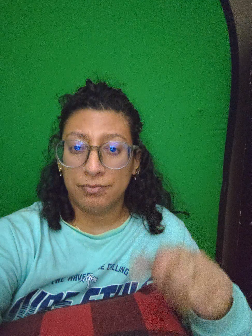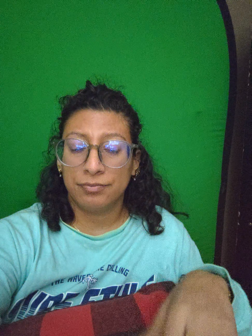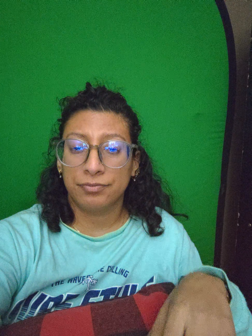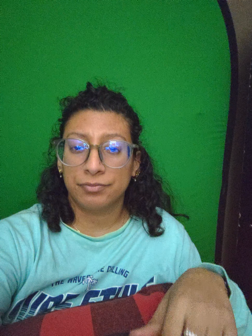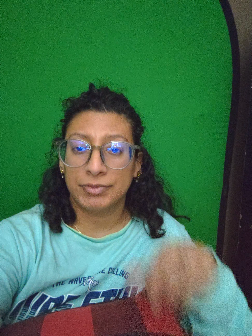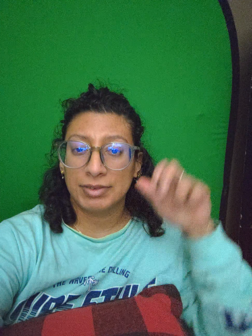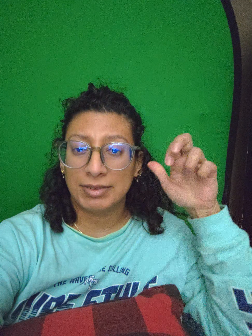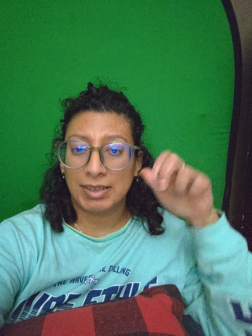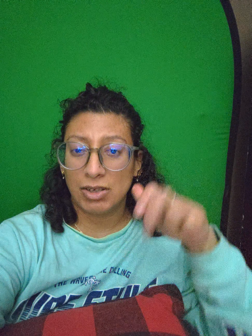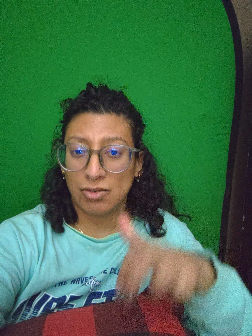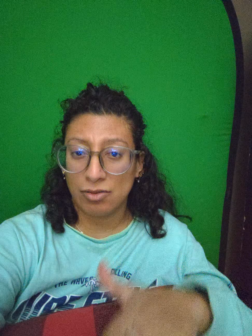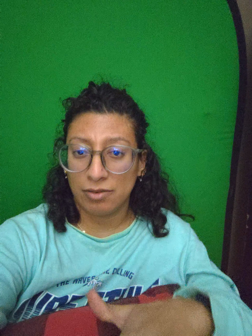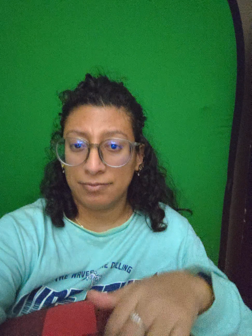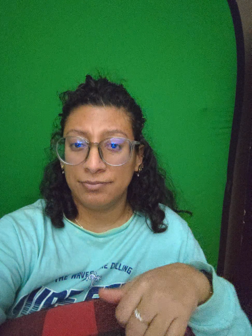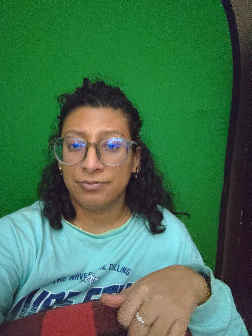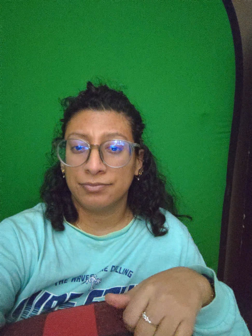stairs